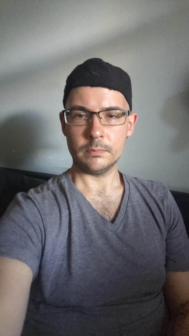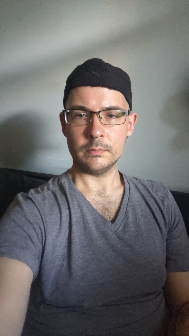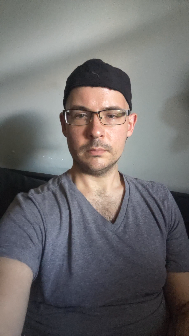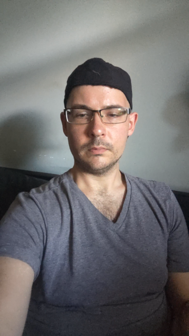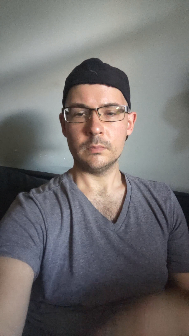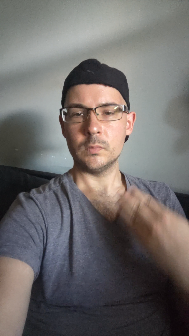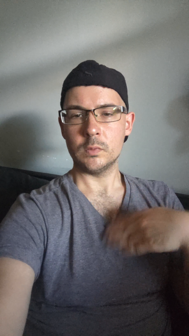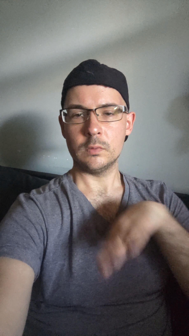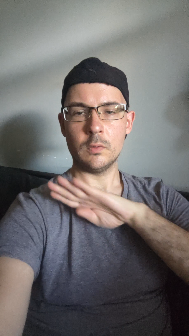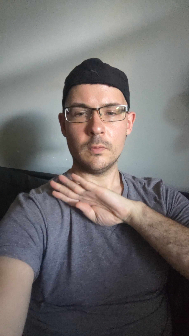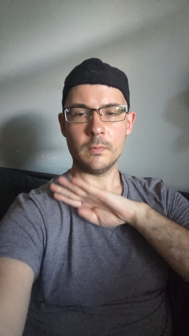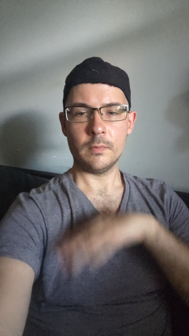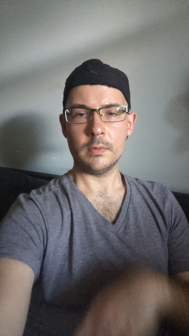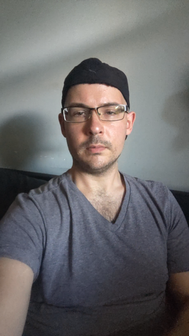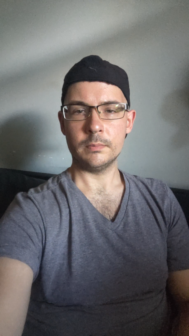scarf